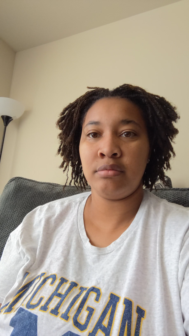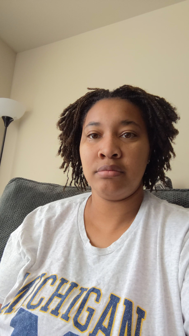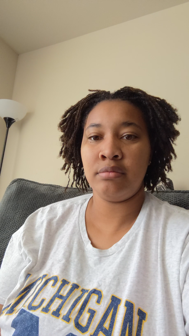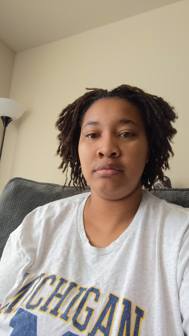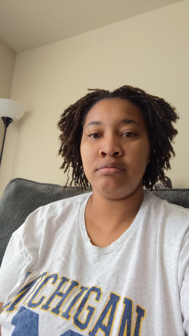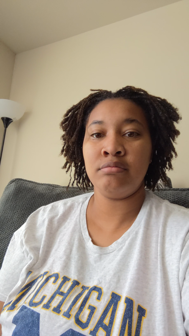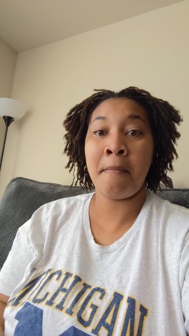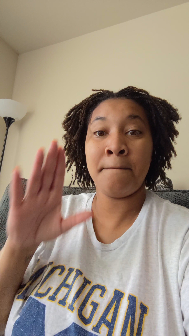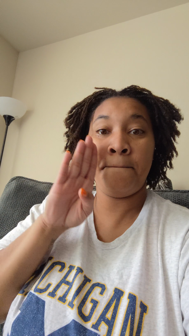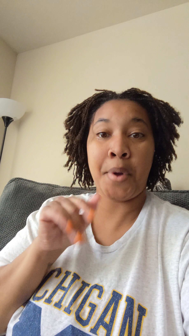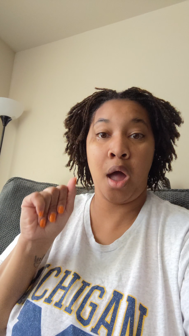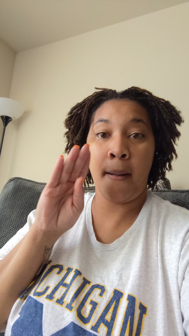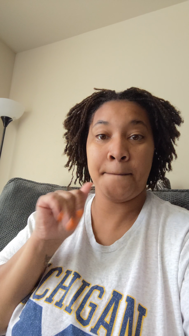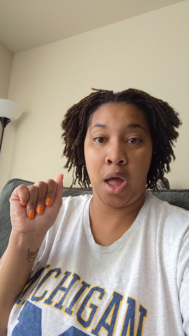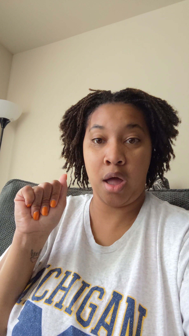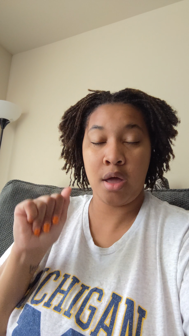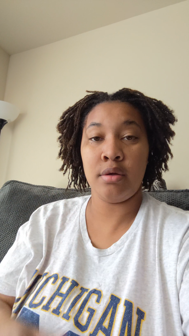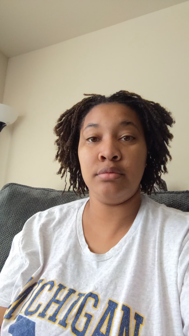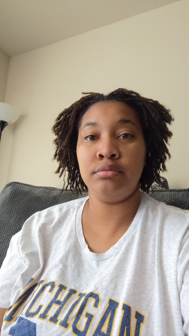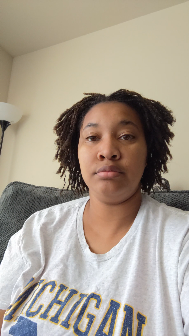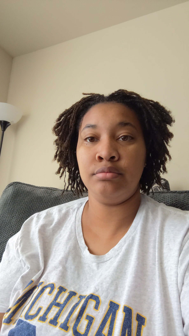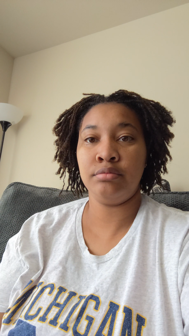baa baa